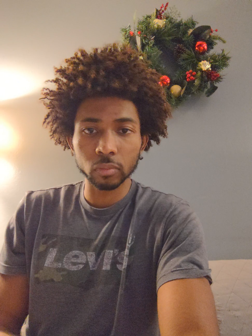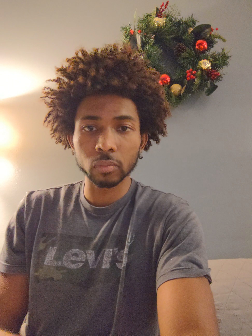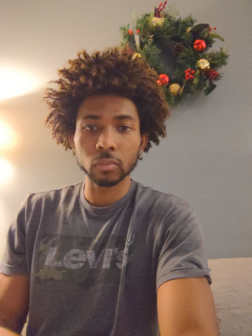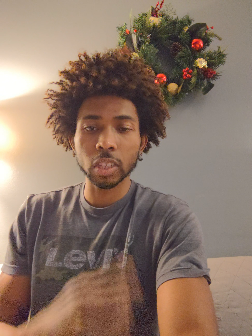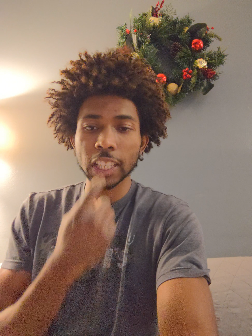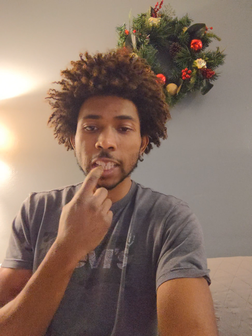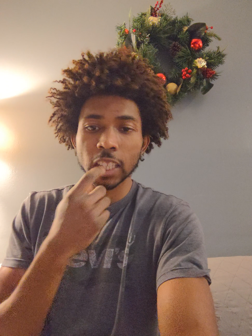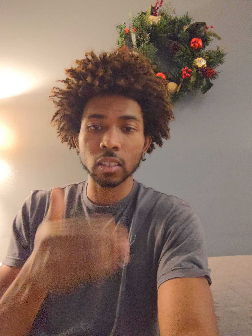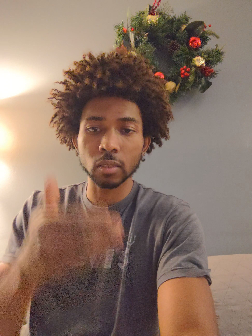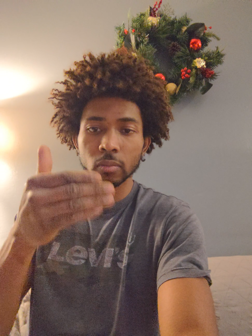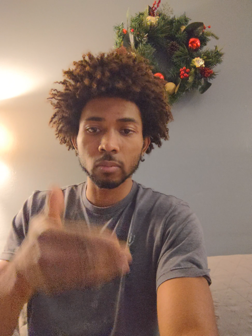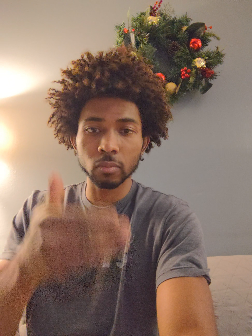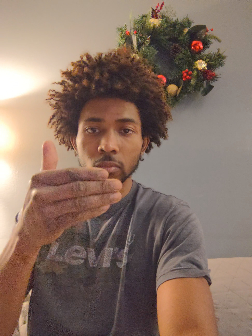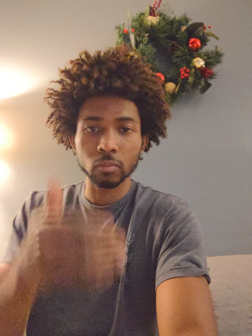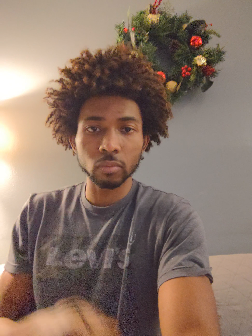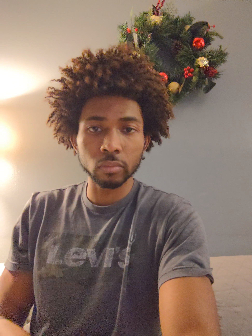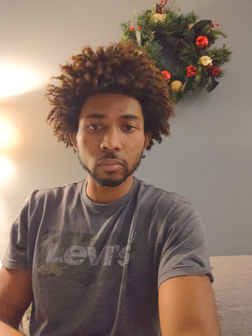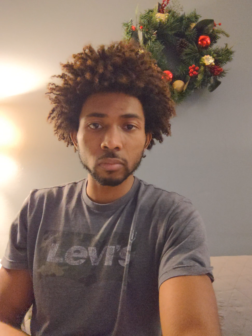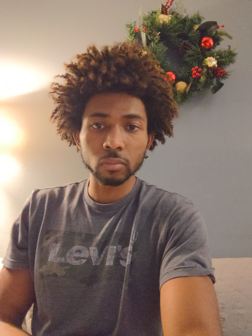window